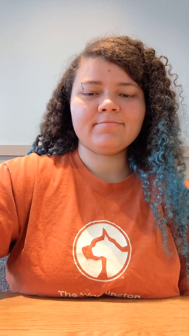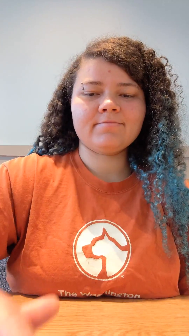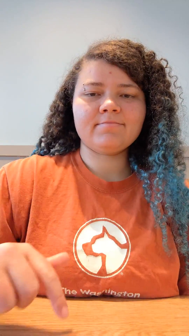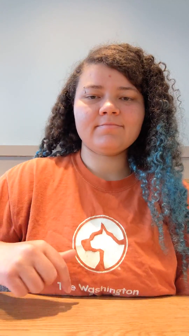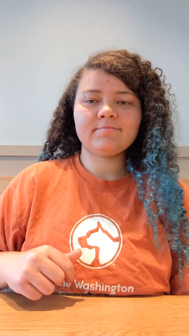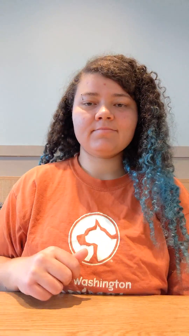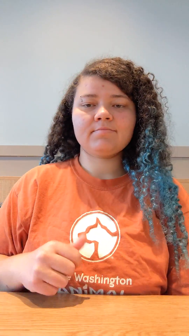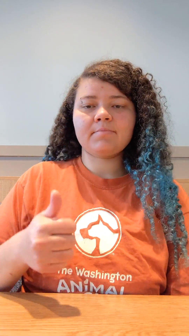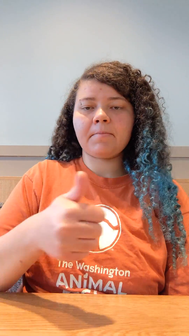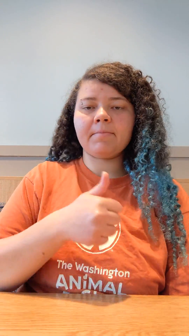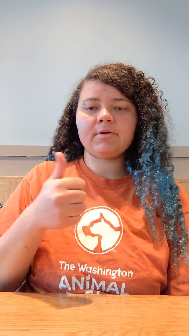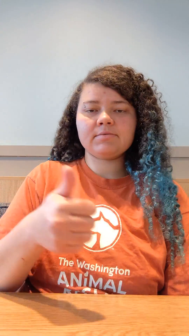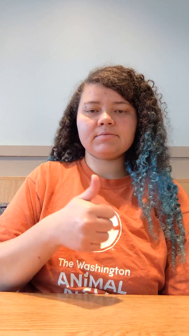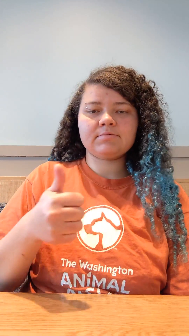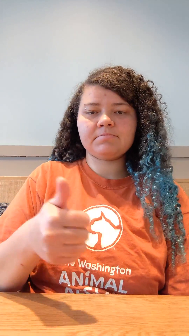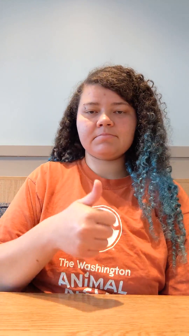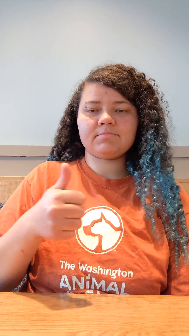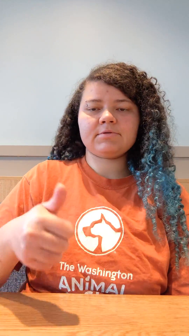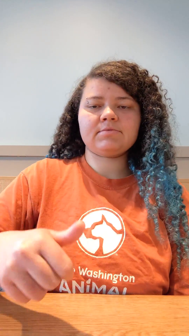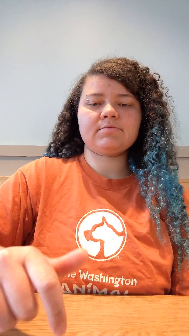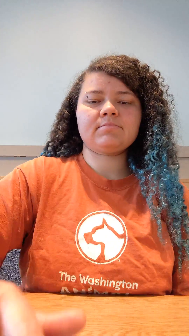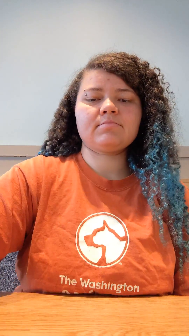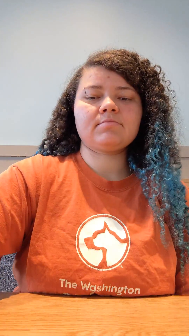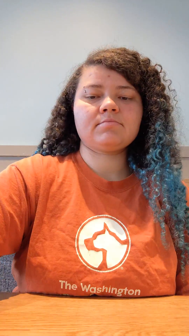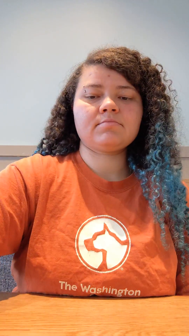basement